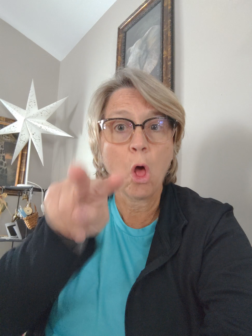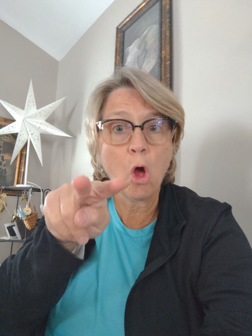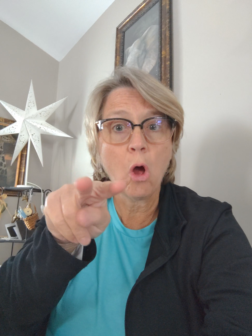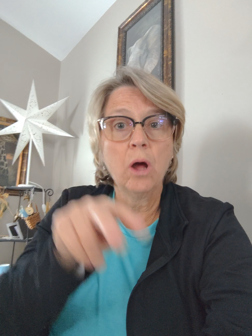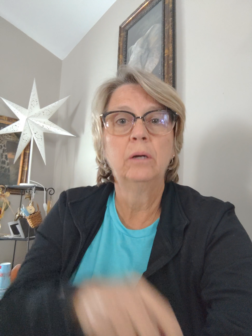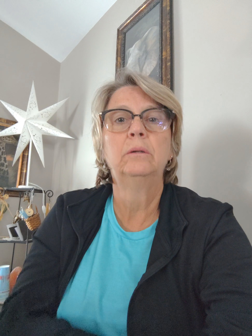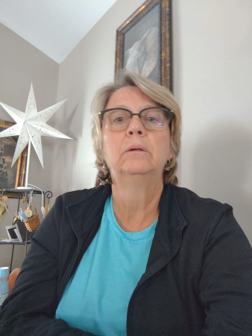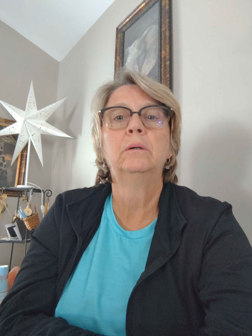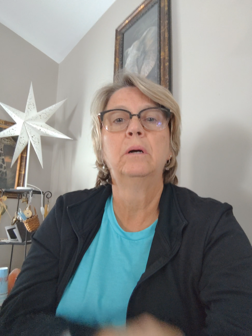look